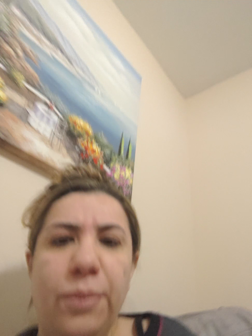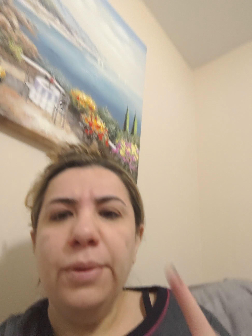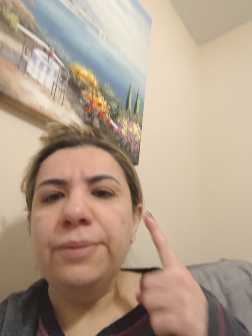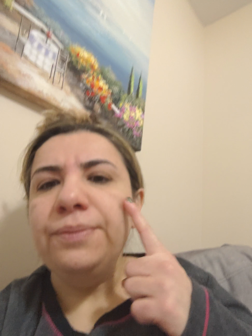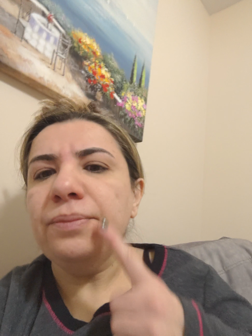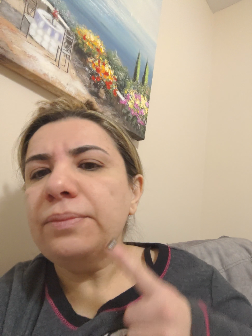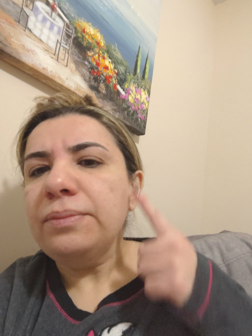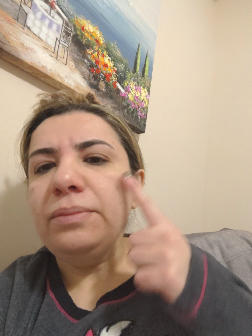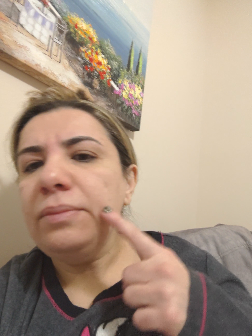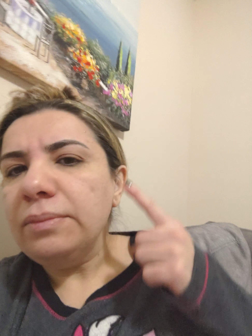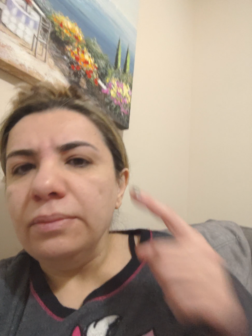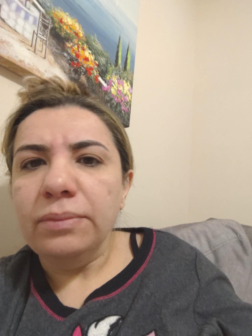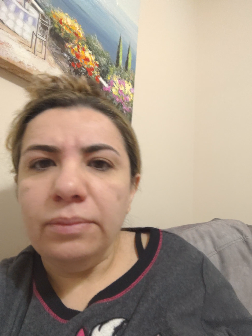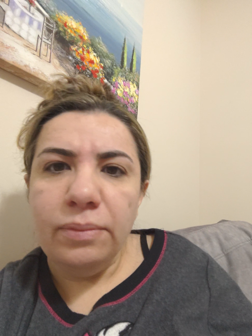cheek